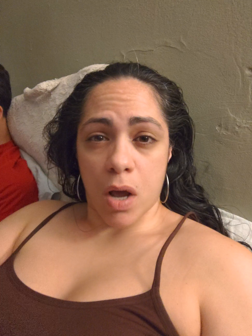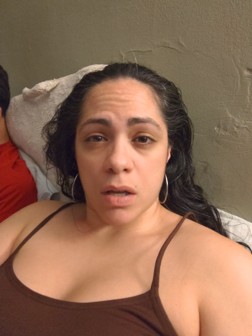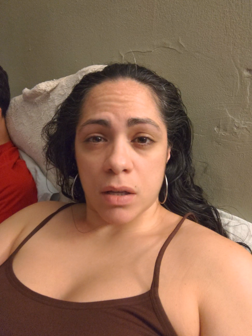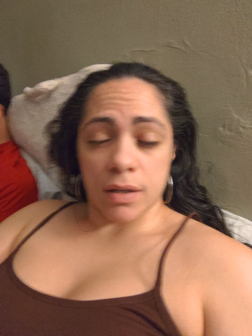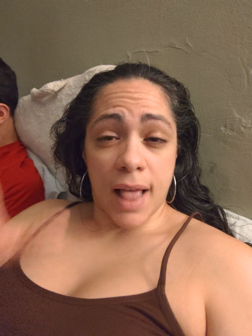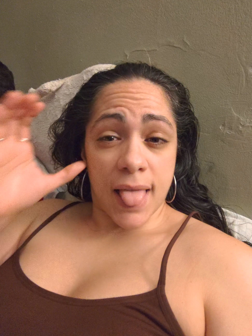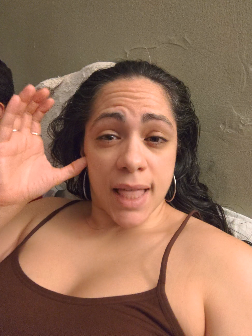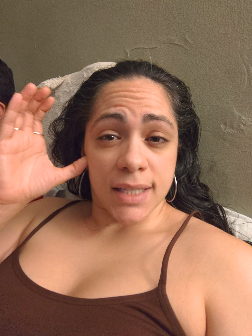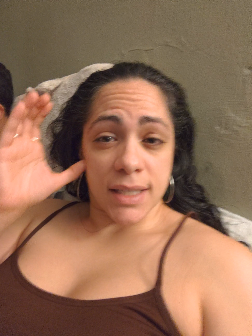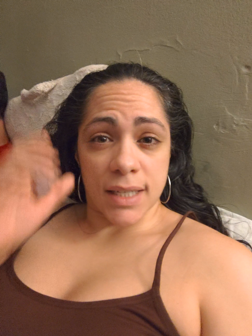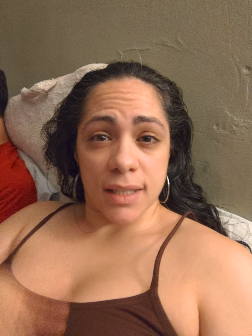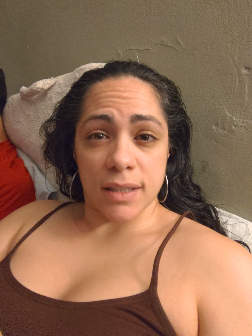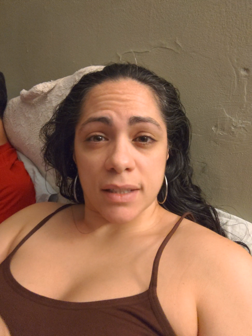listen